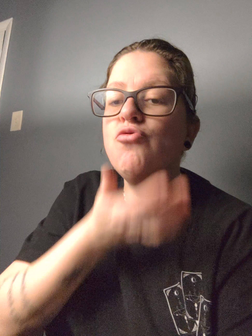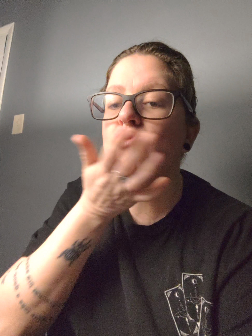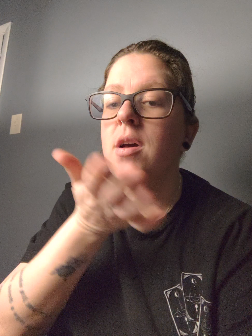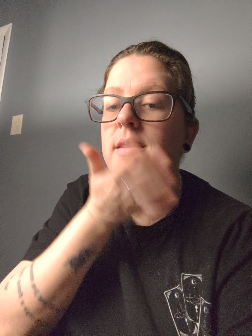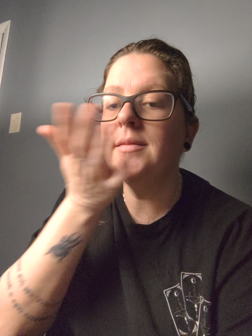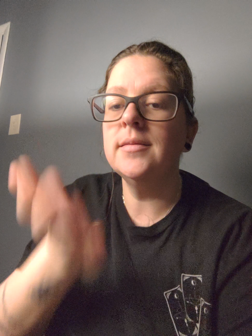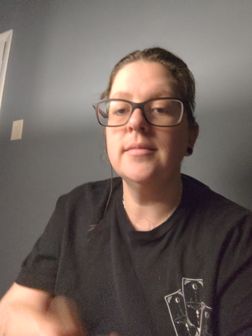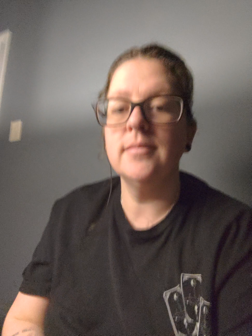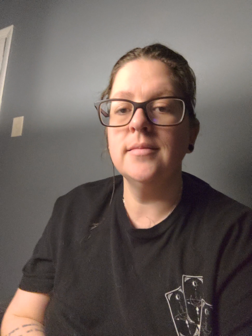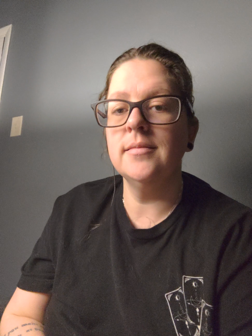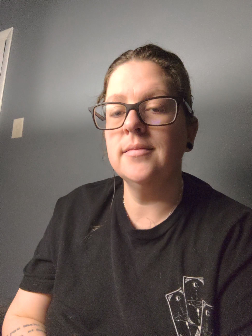grass